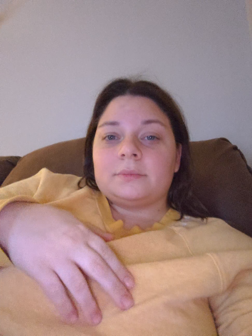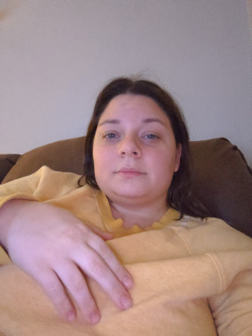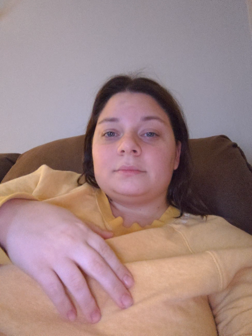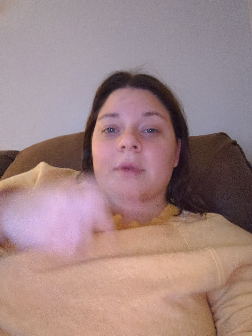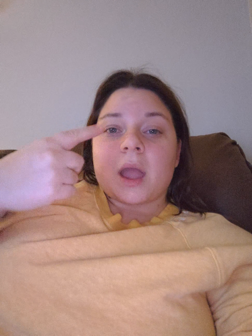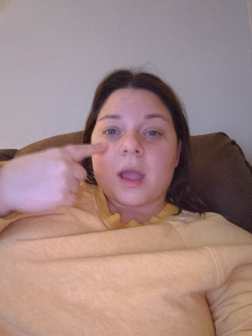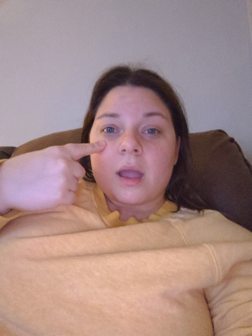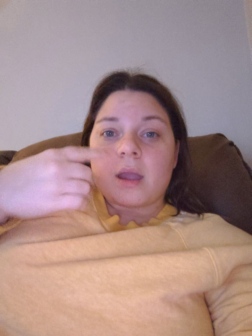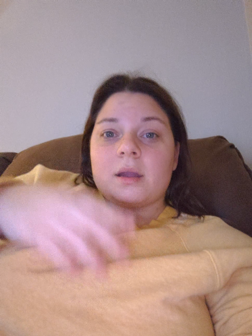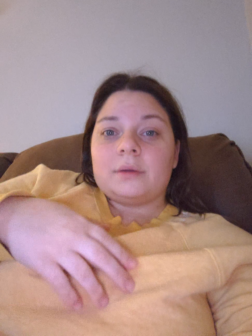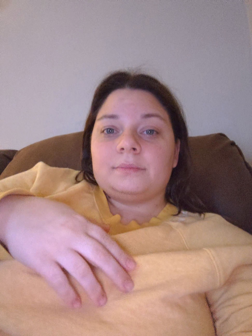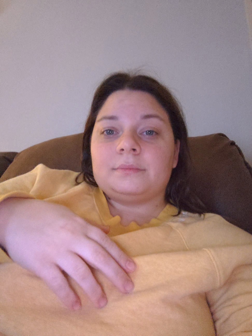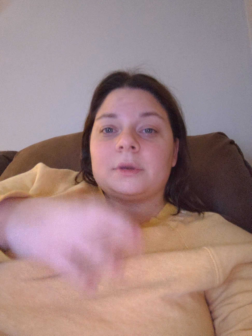eye